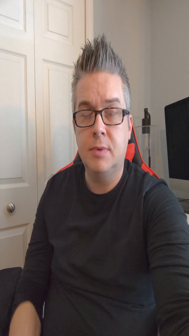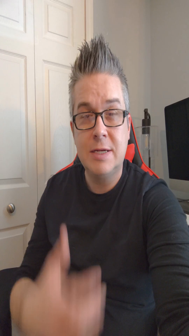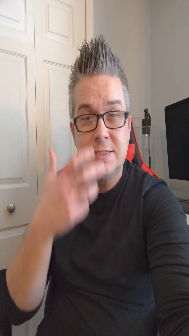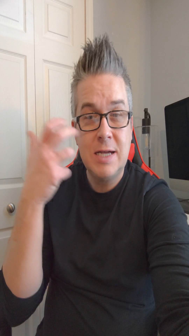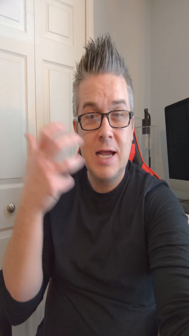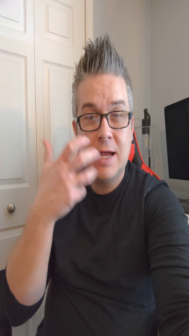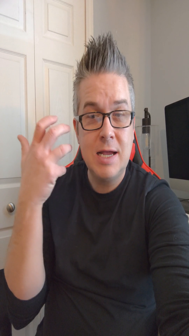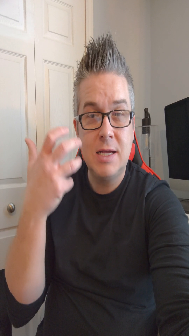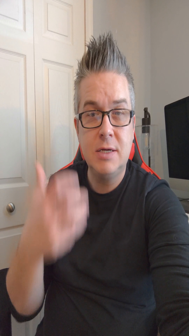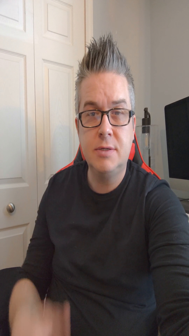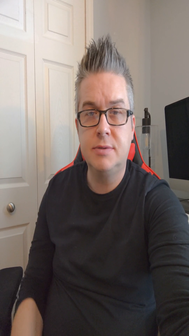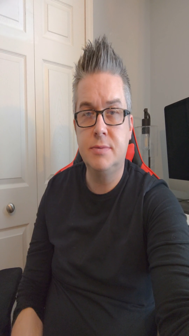tiger